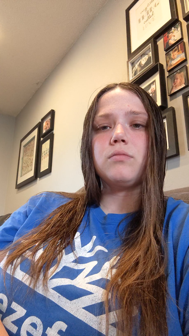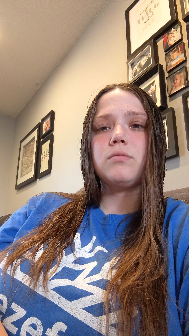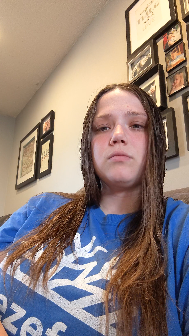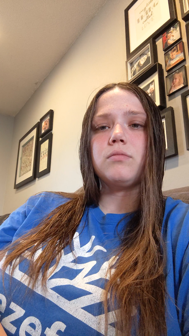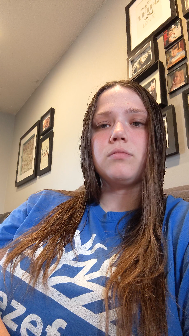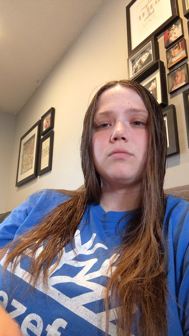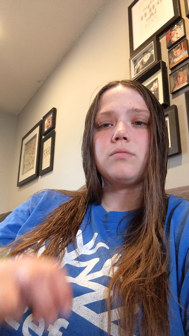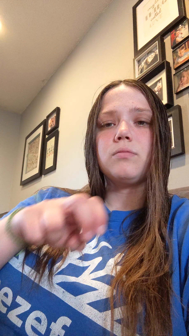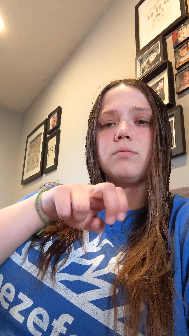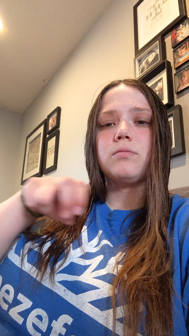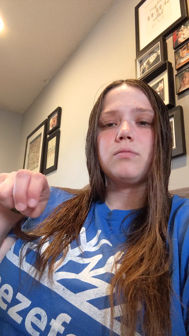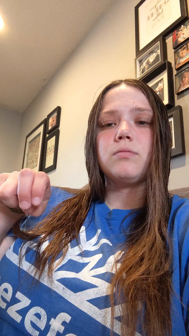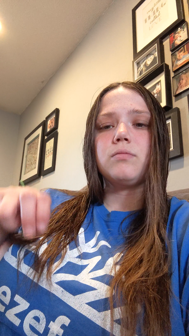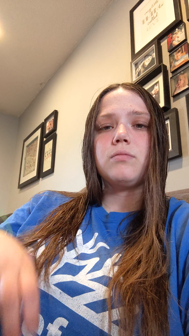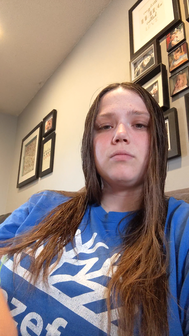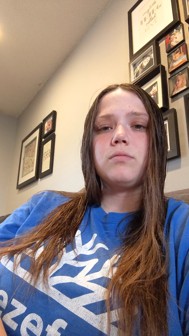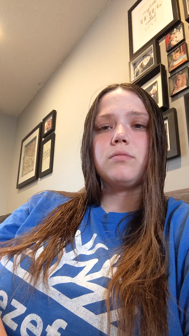porch